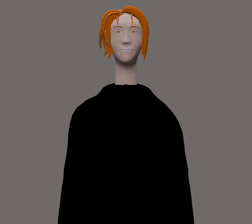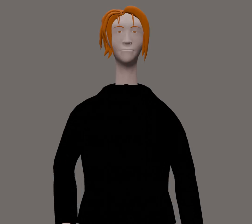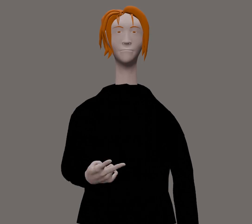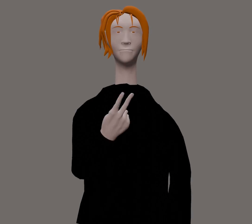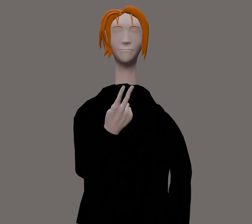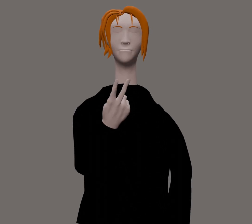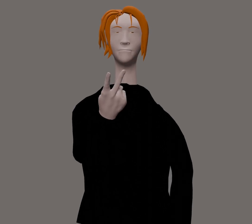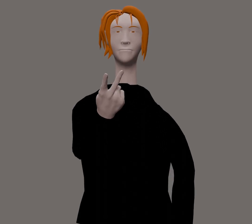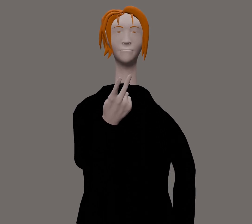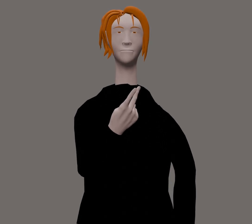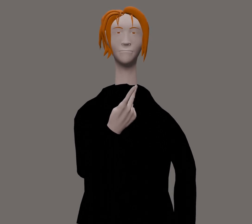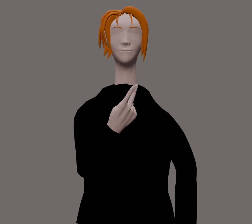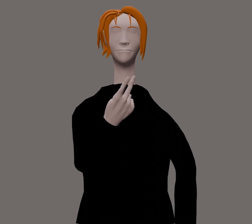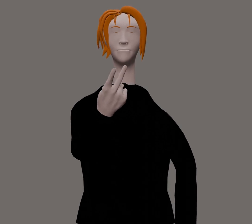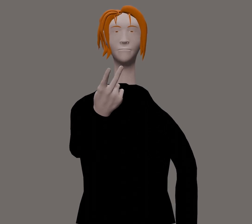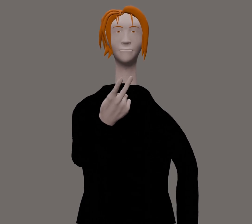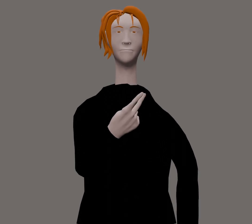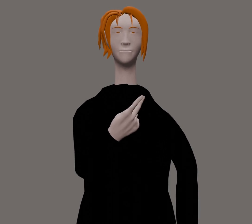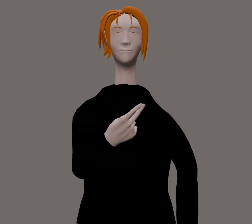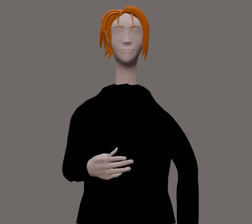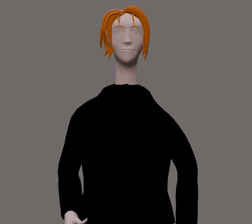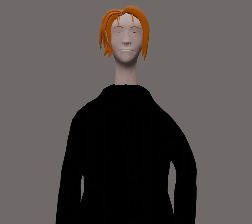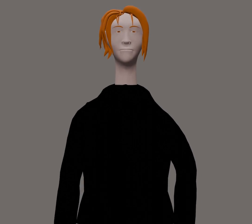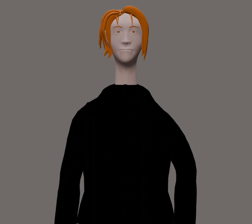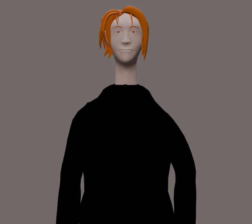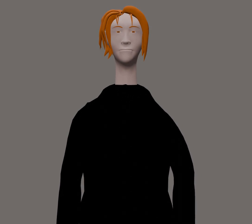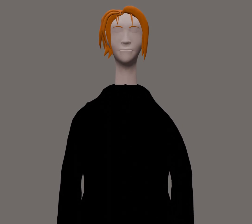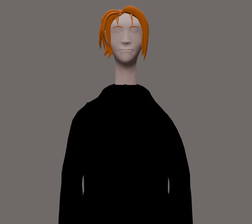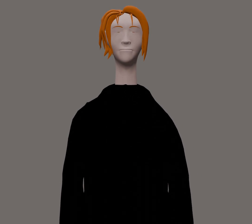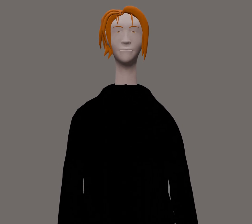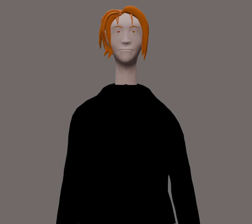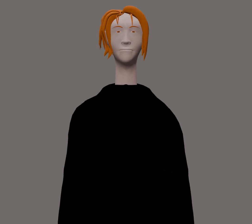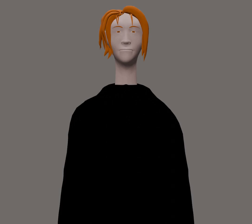Both of Us